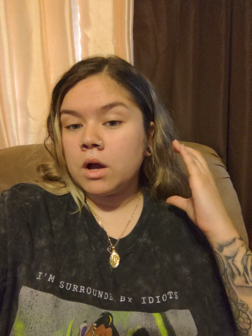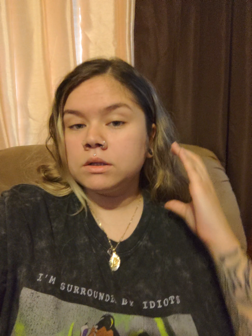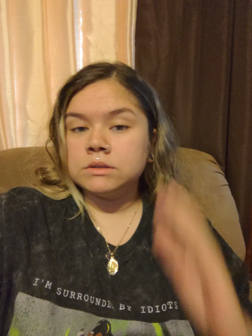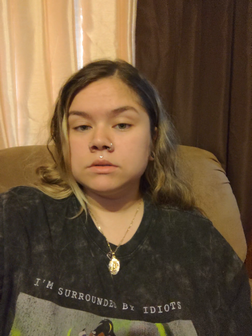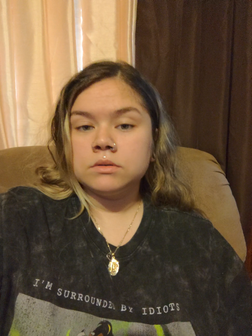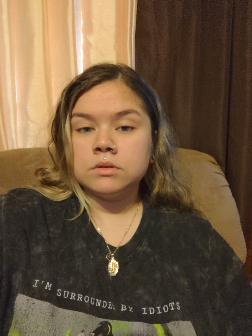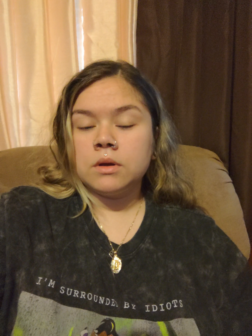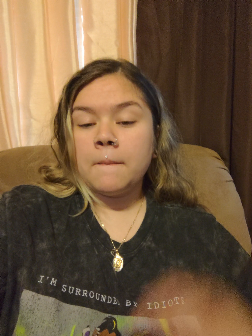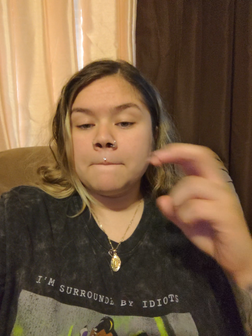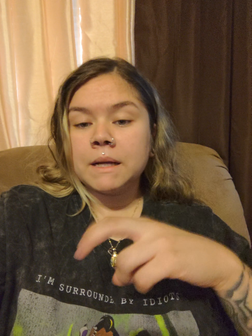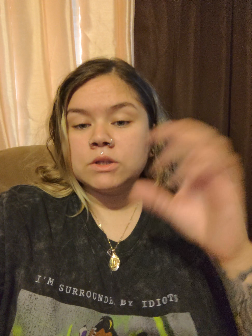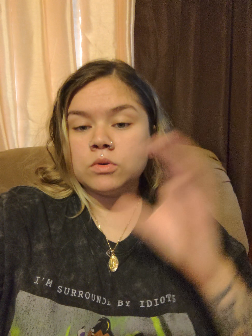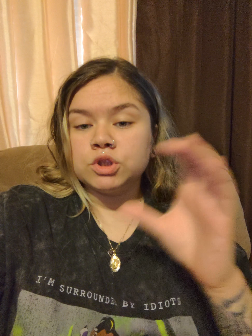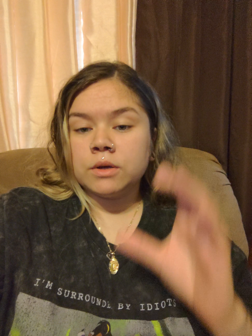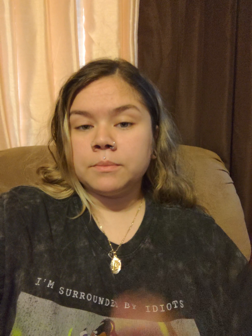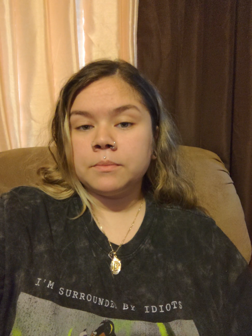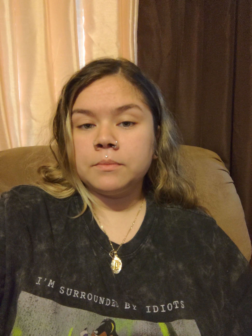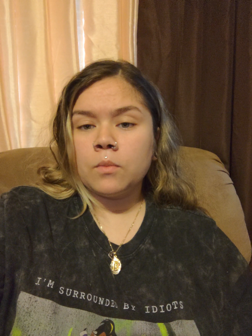potato chip